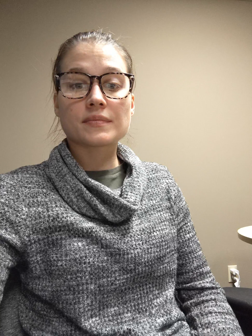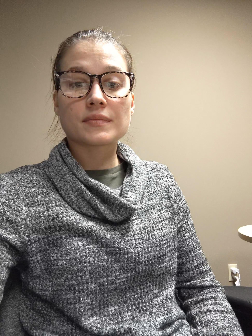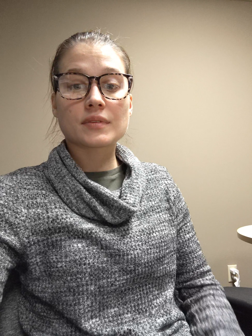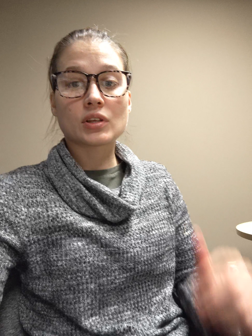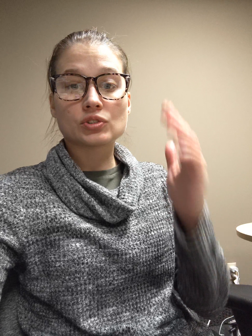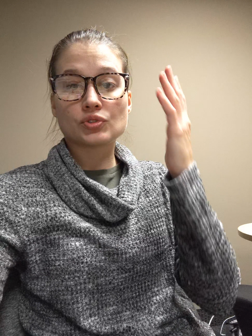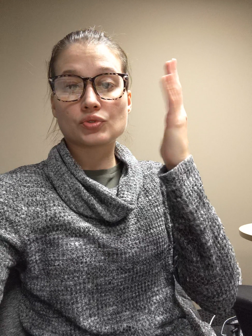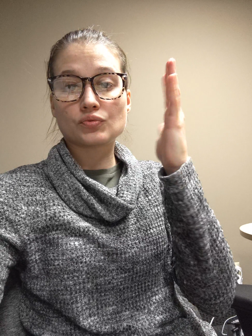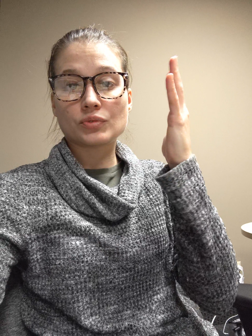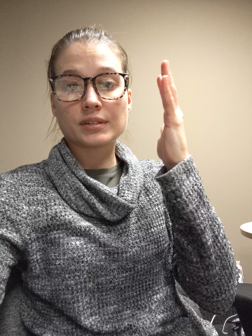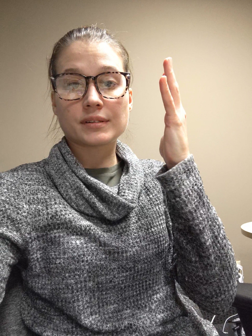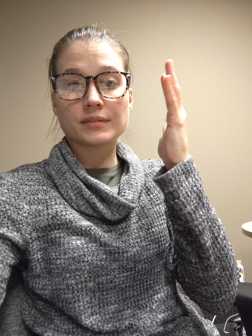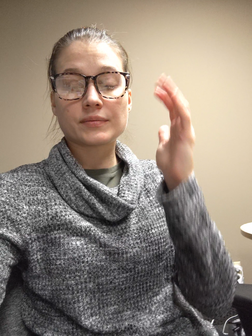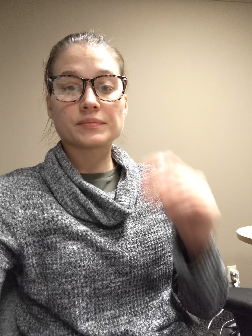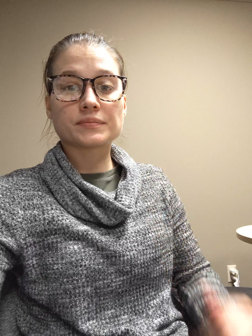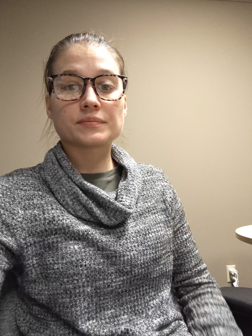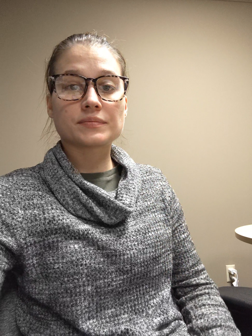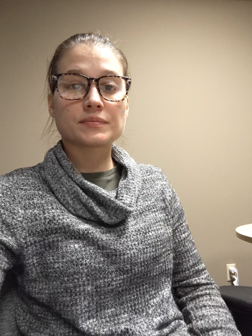tree